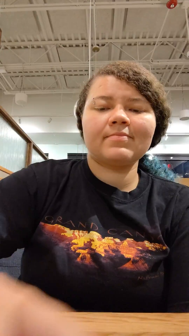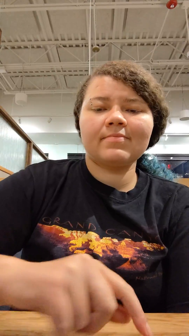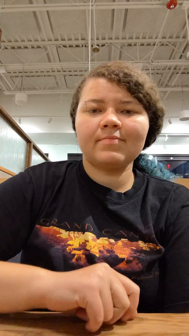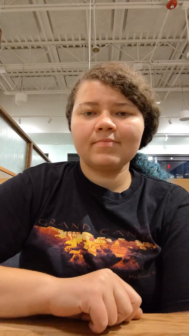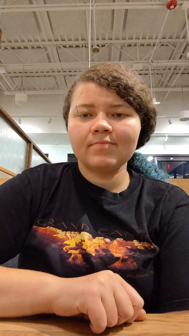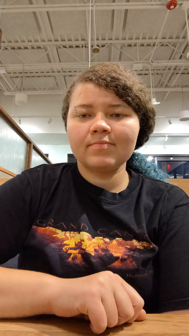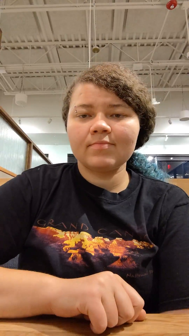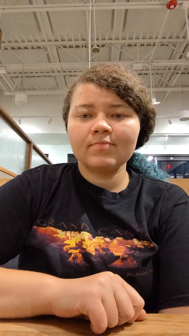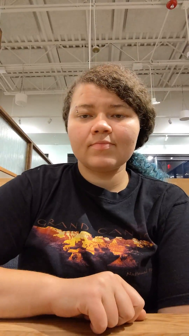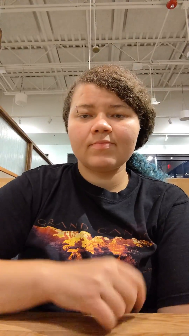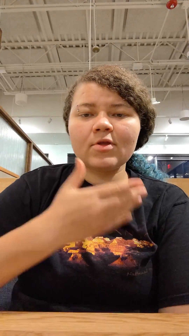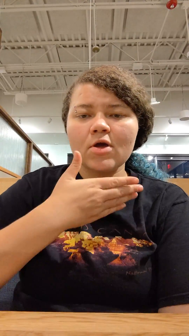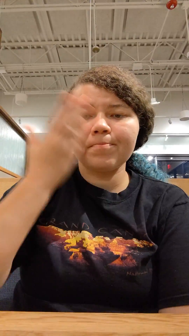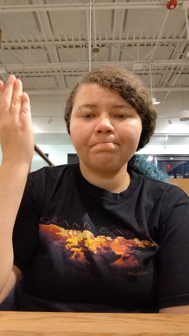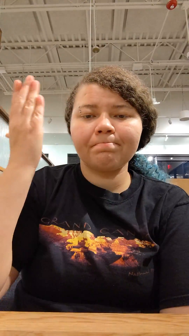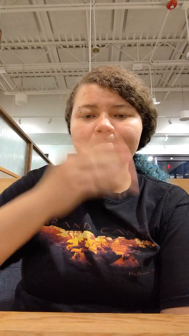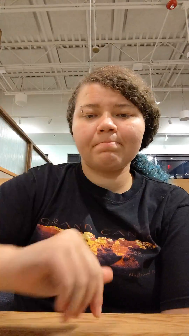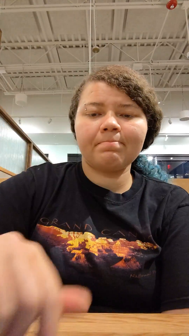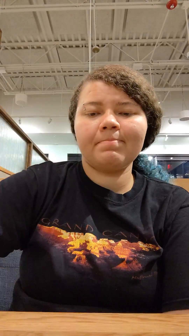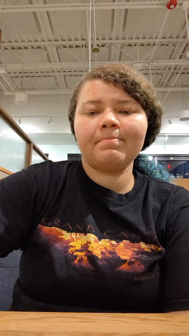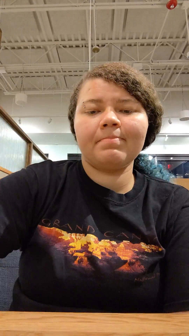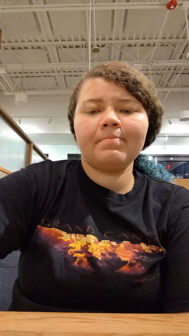all gone